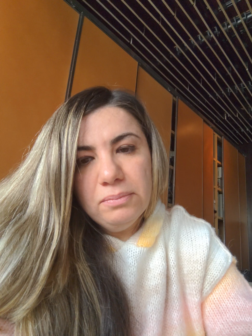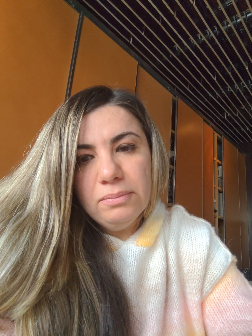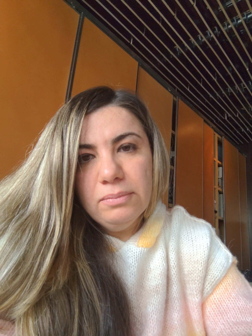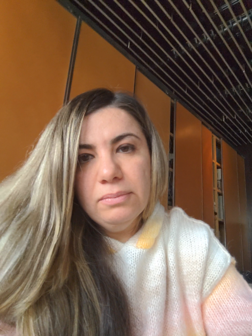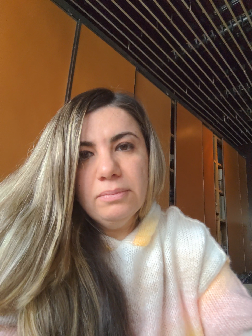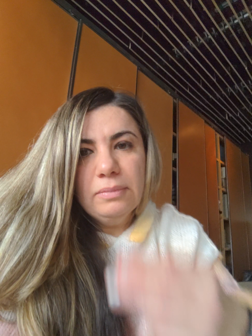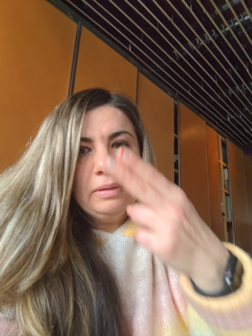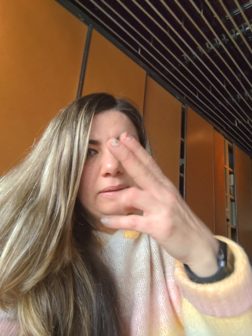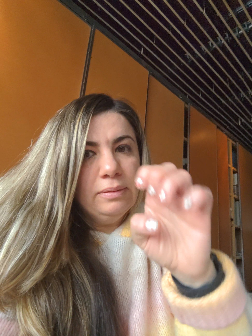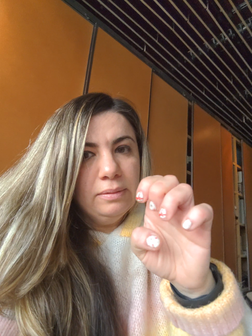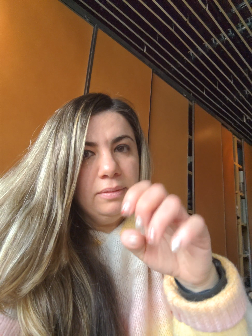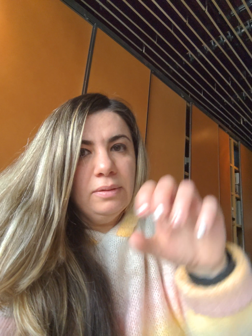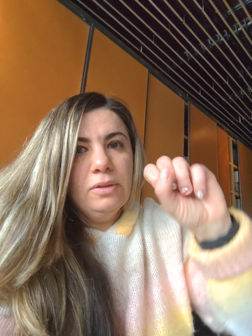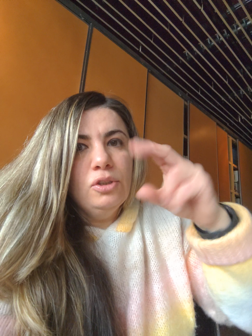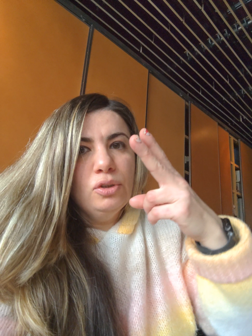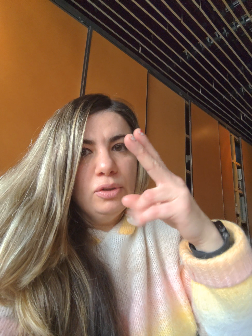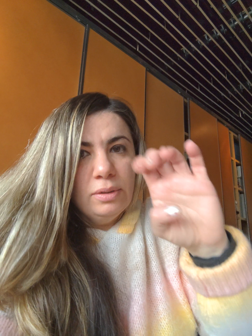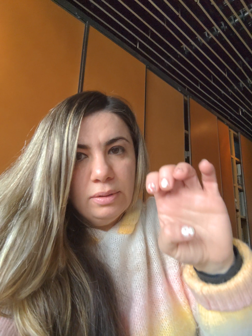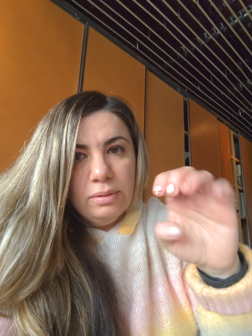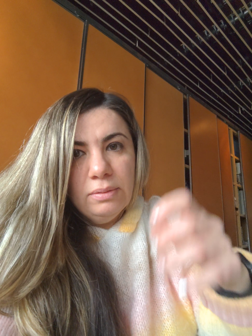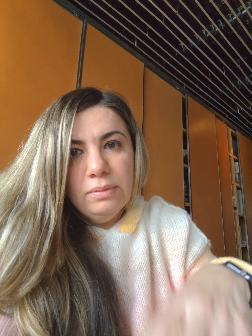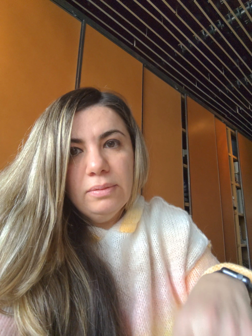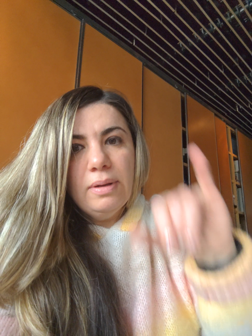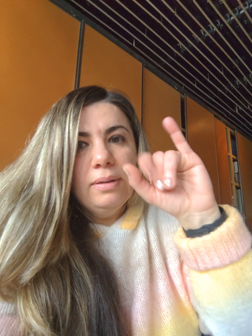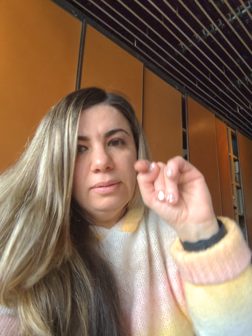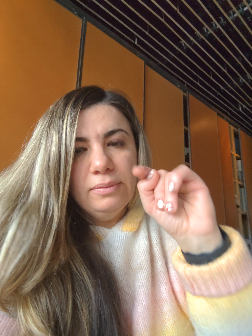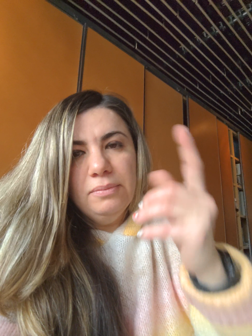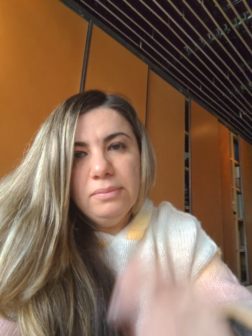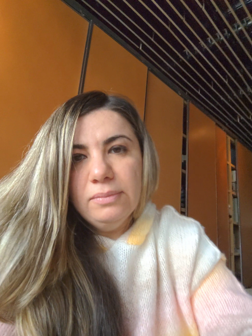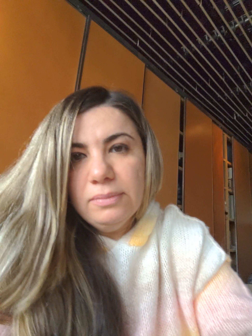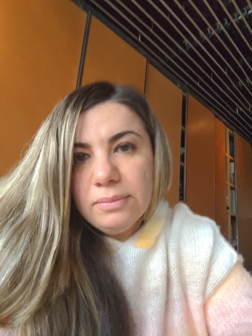he/she/it